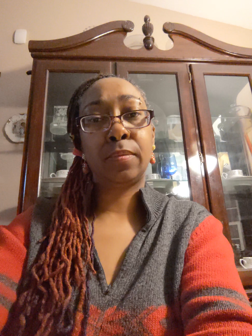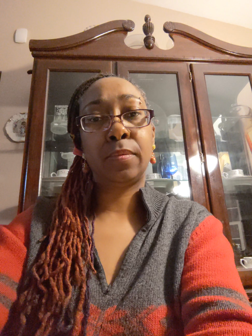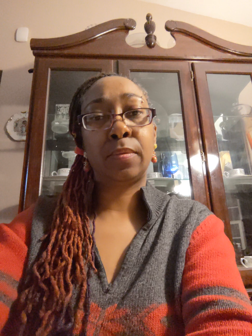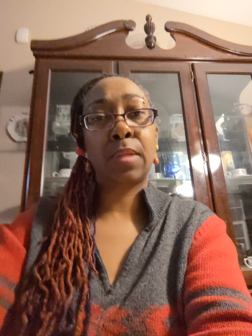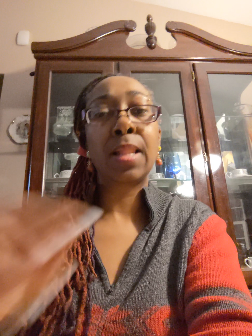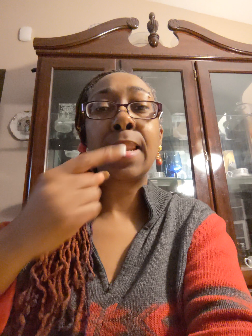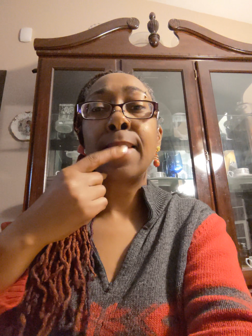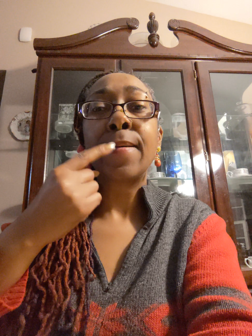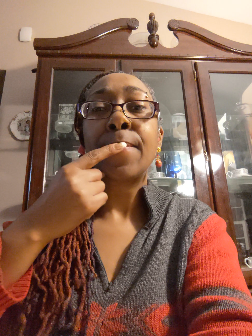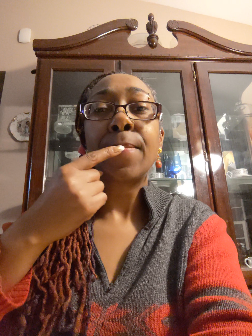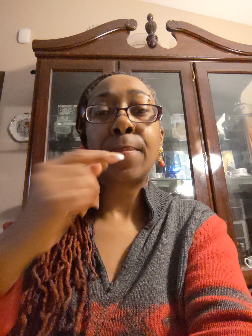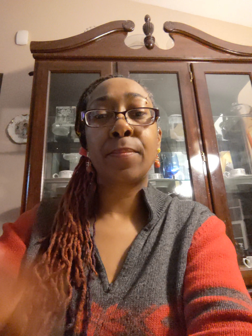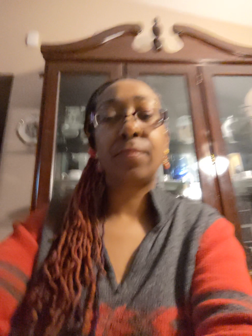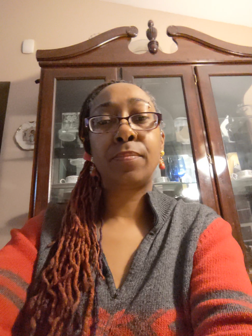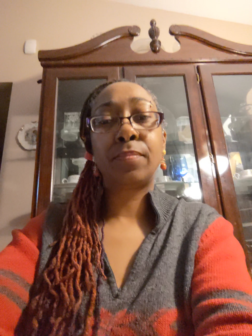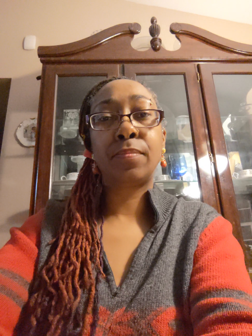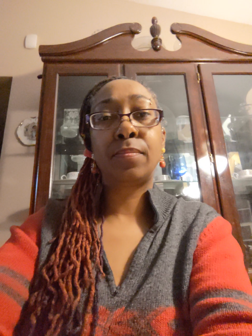lips